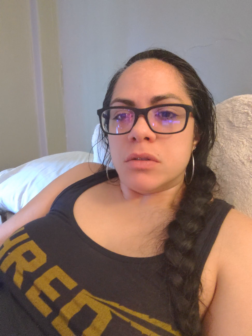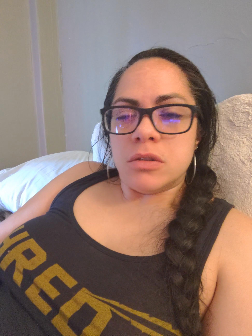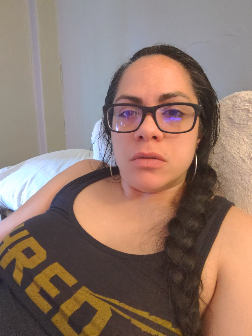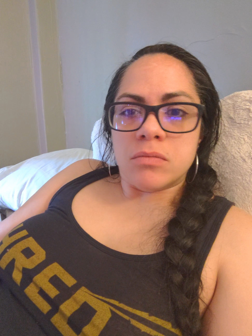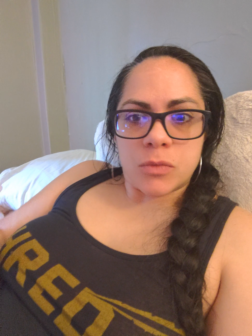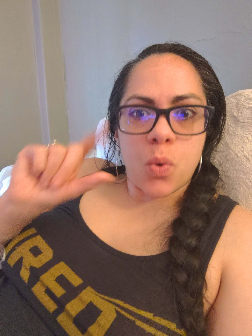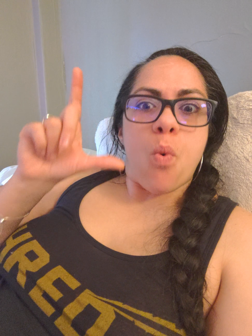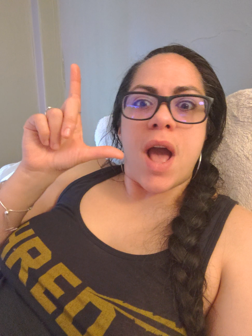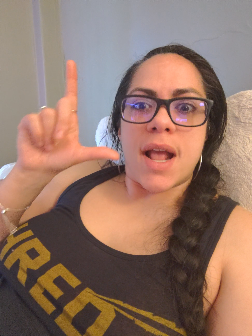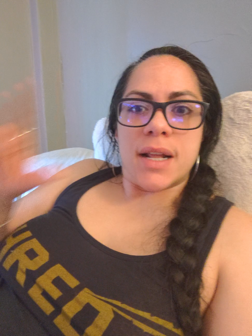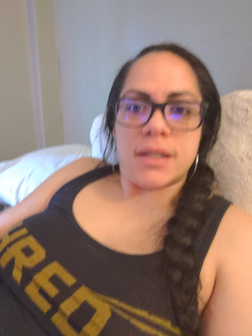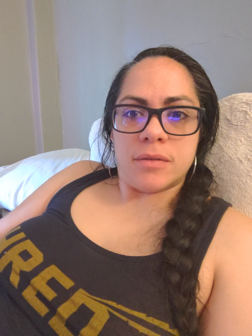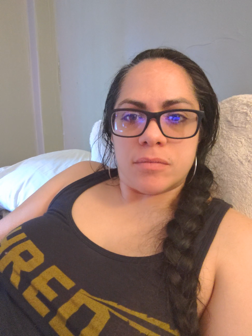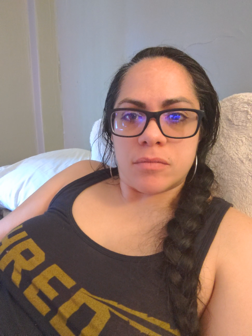wake